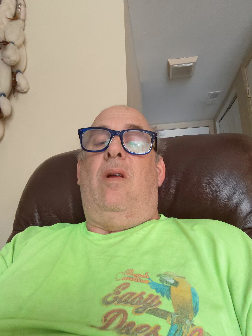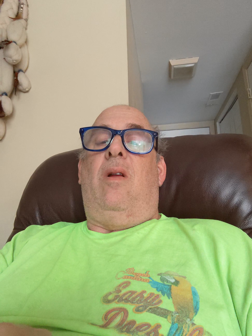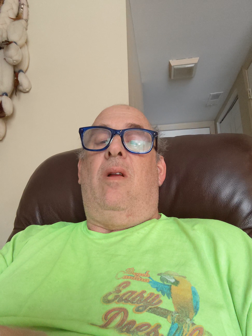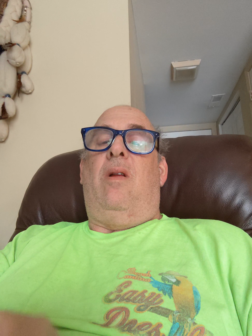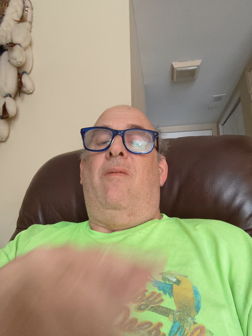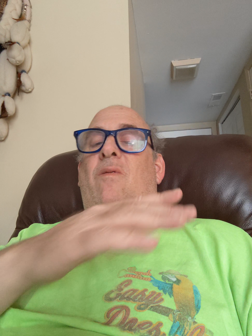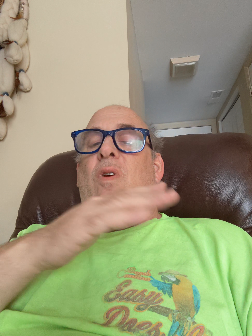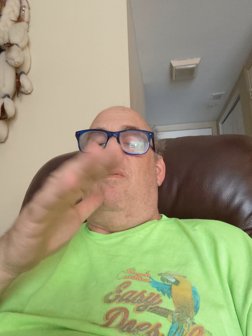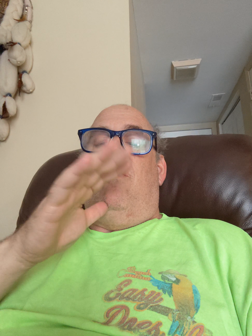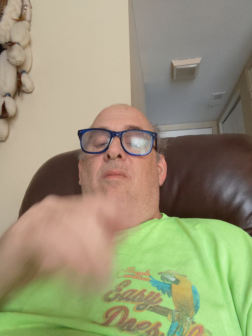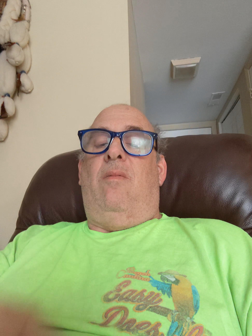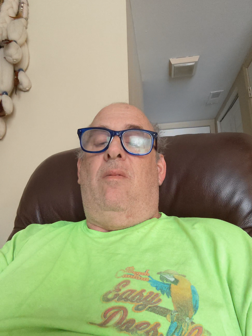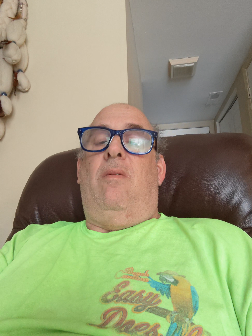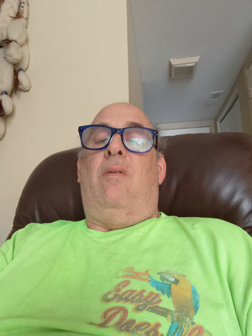farm